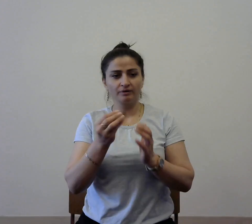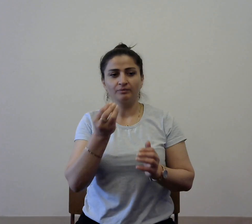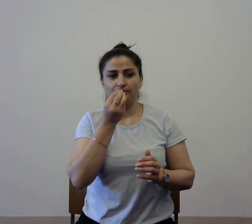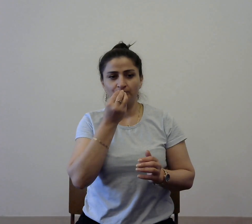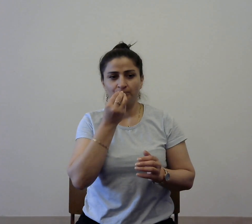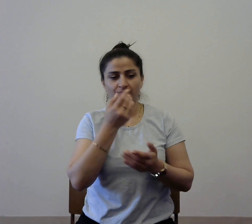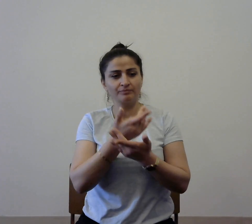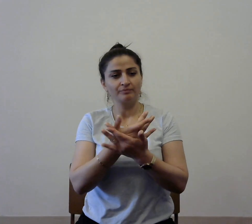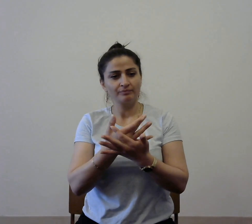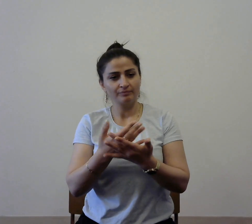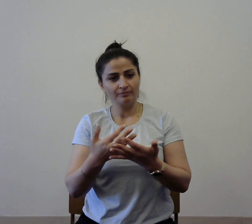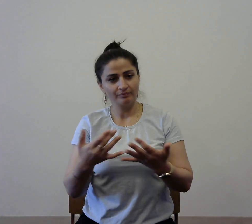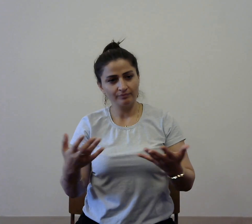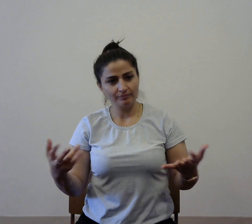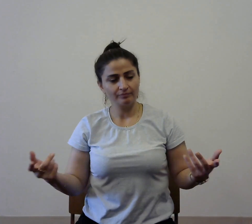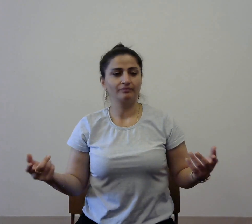ərzaq